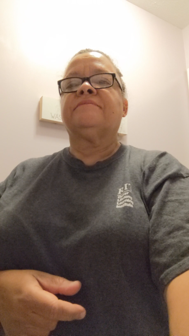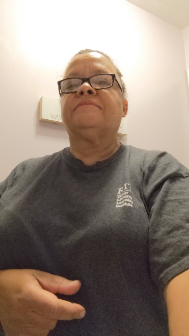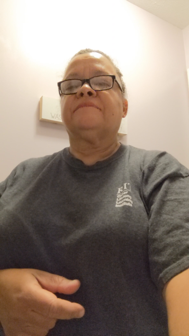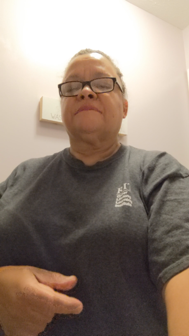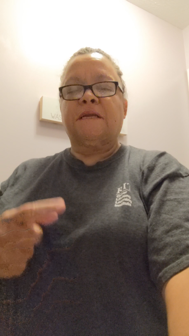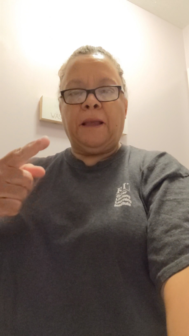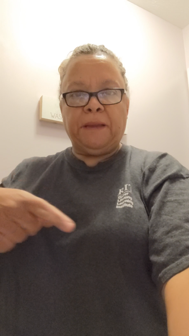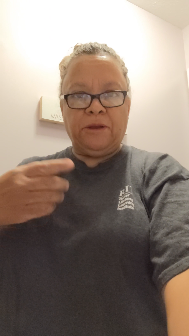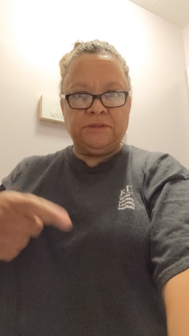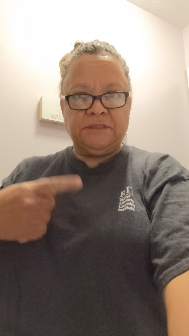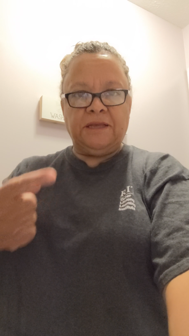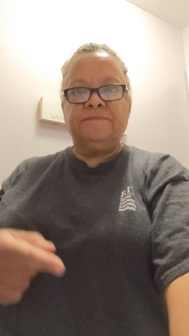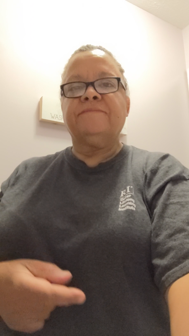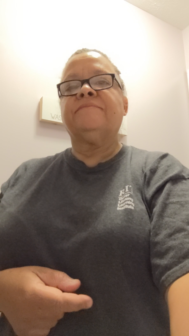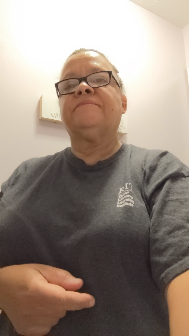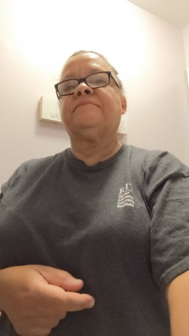about